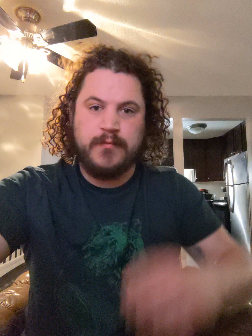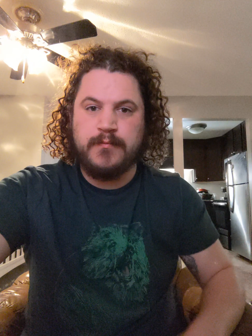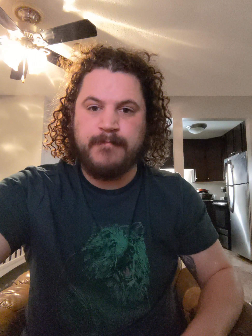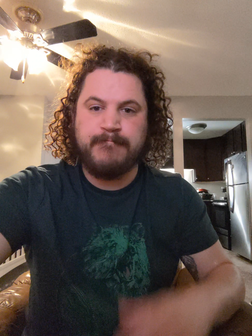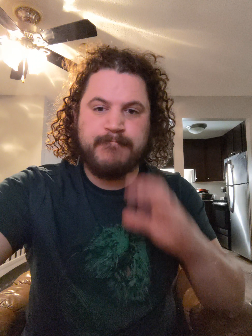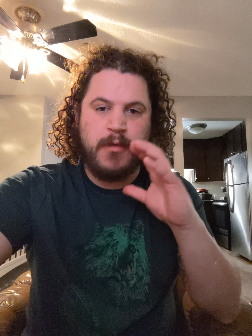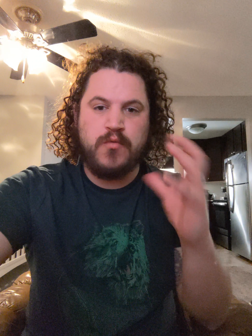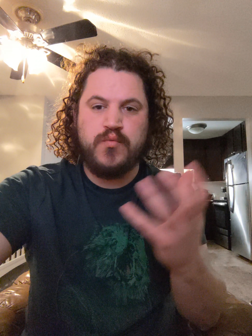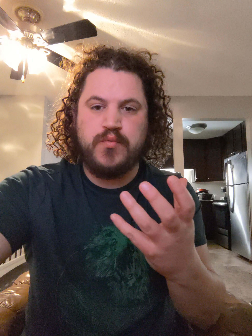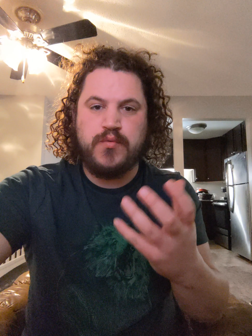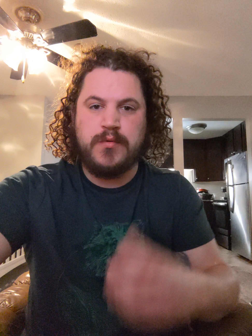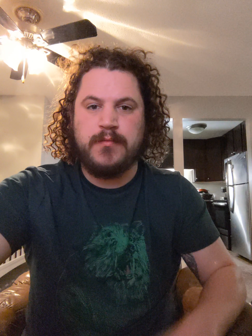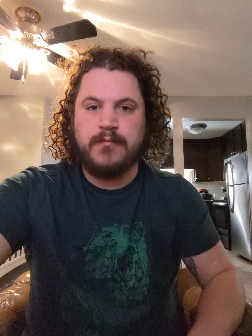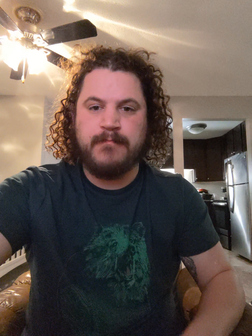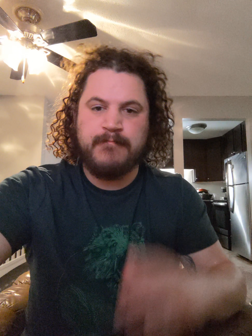balloon